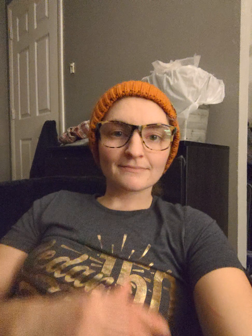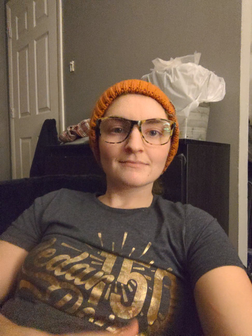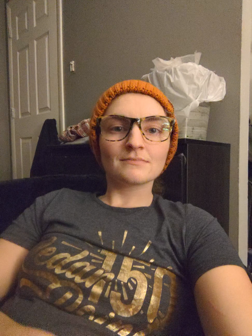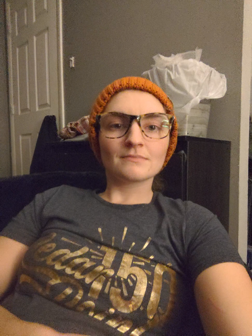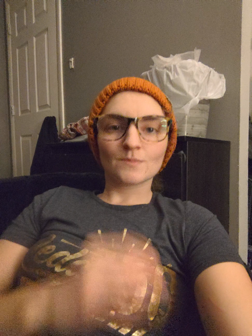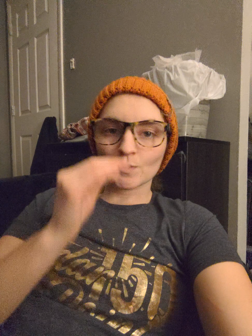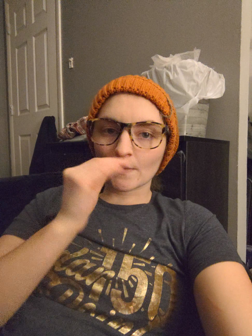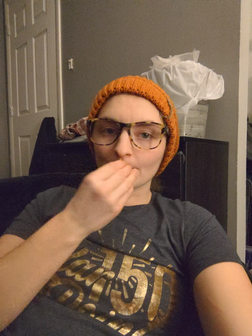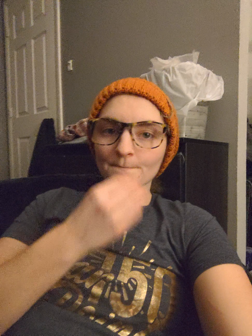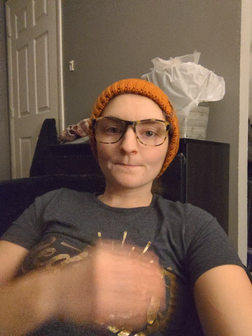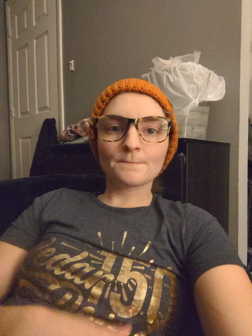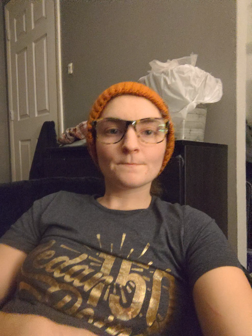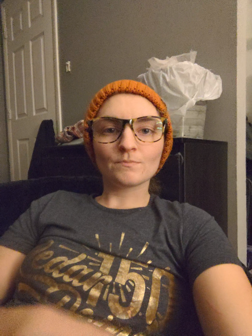flower